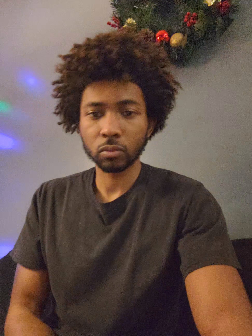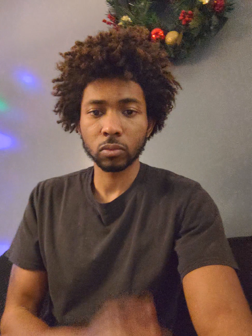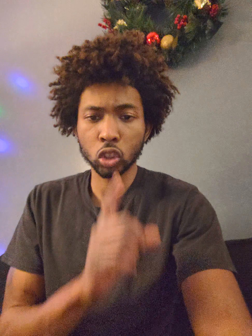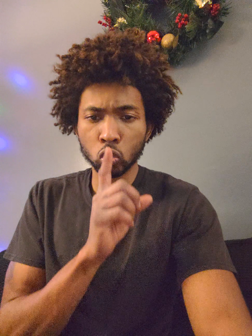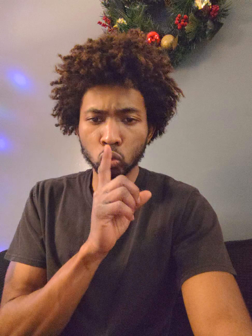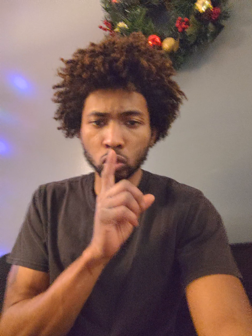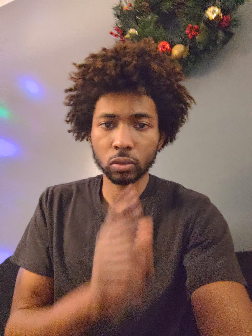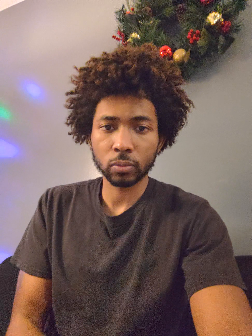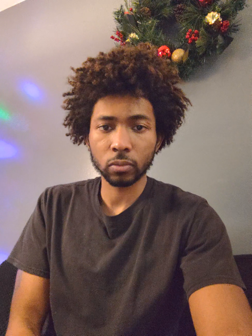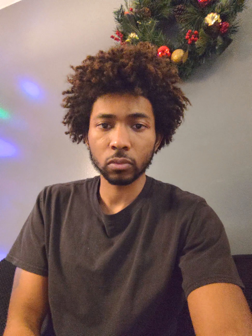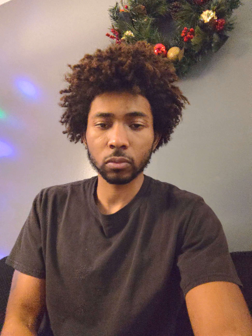shhh